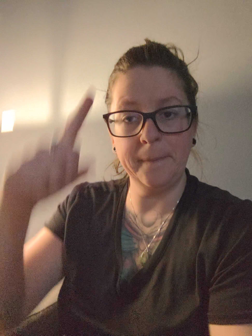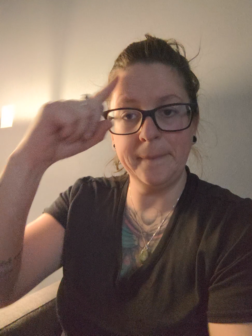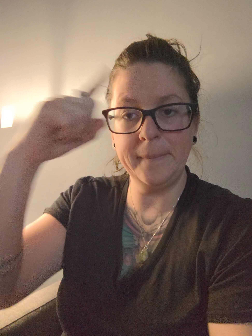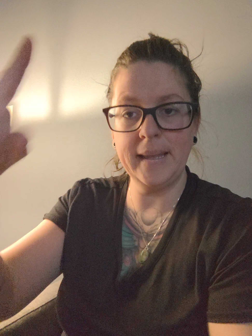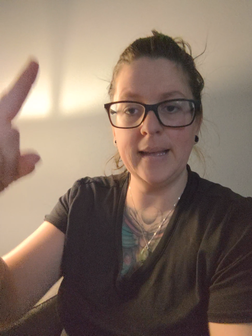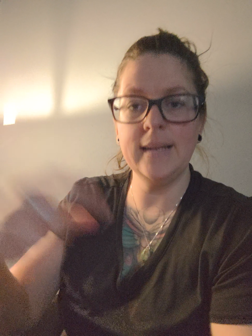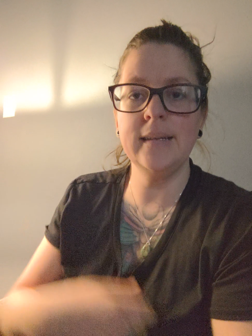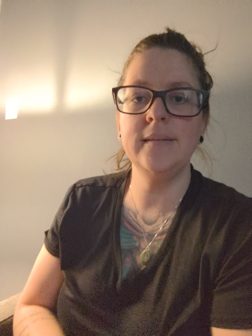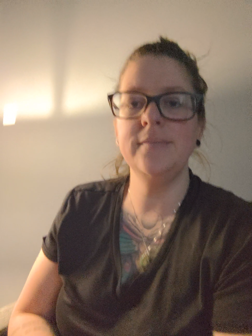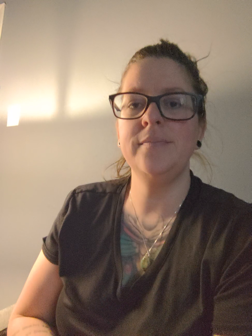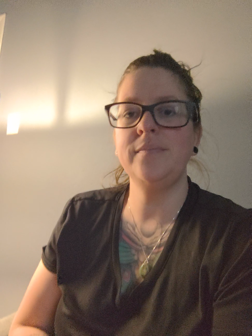penny